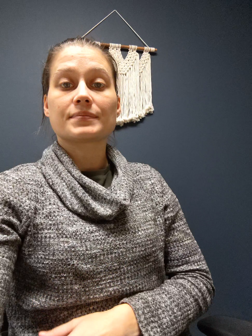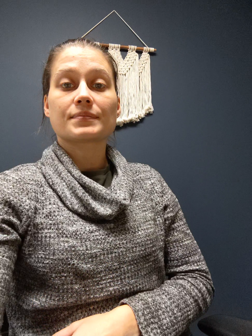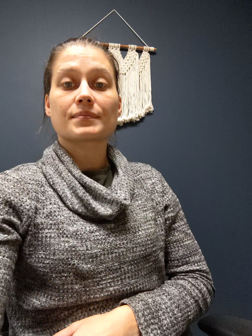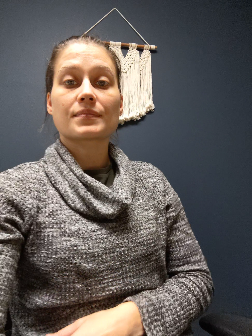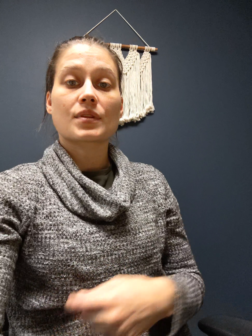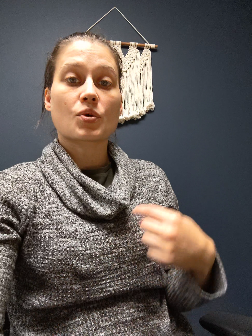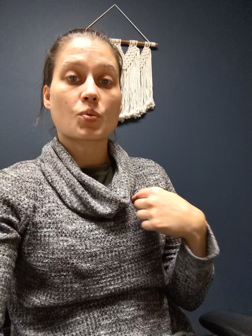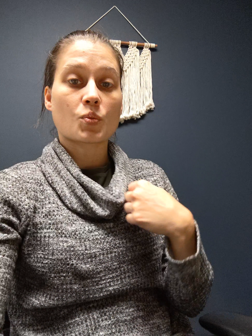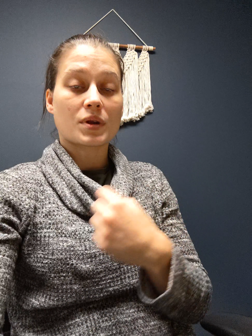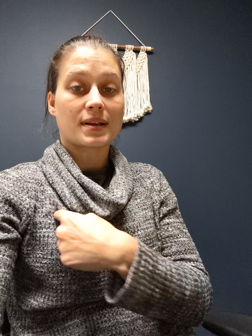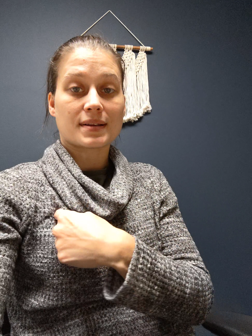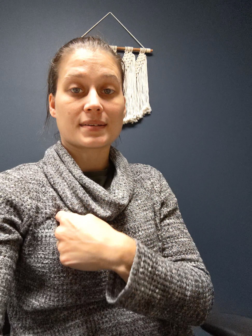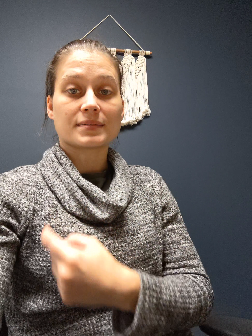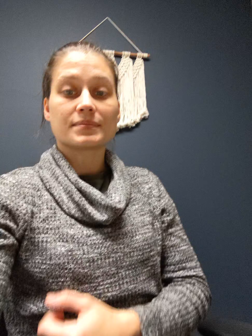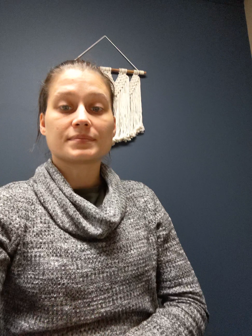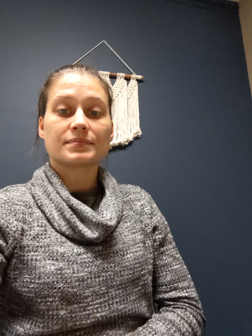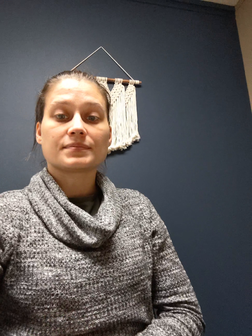we